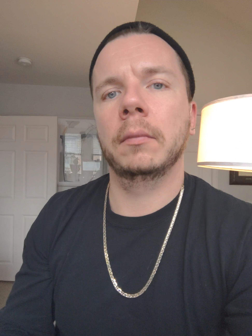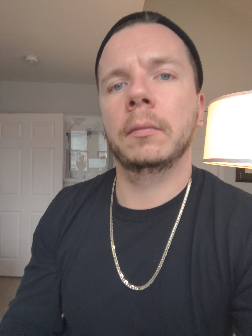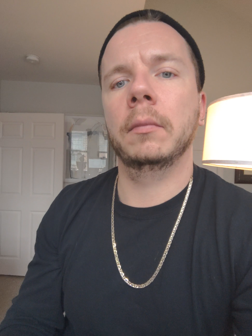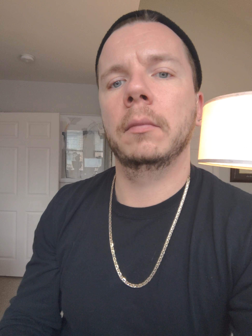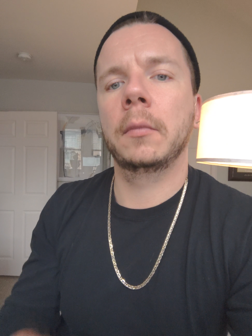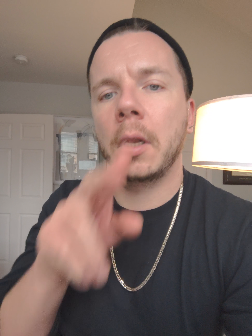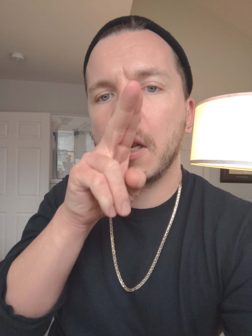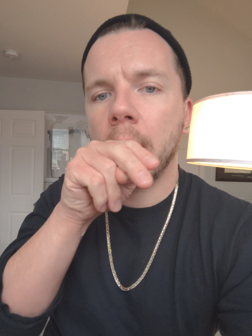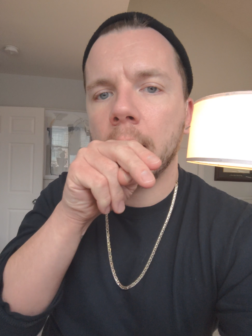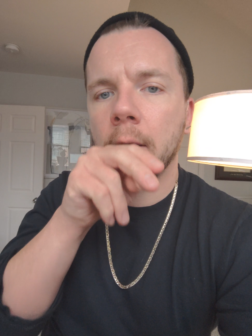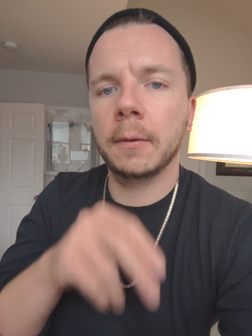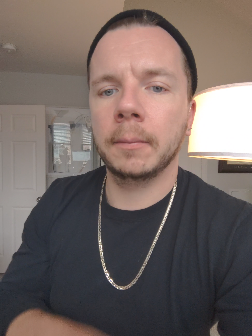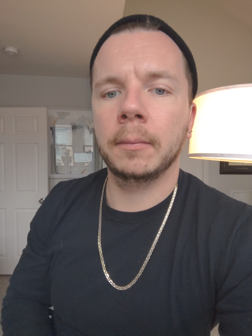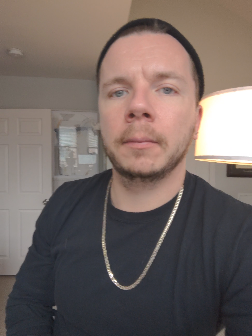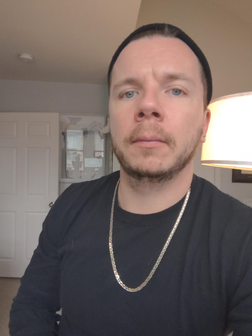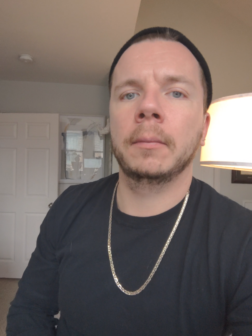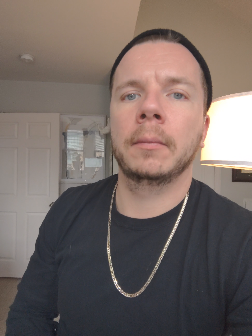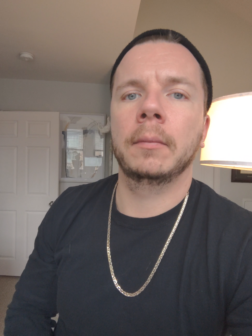tongue